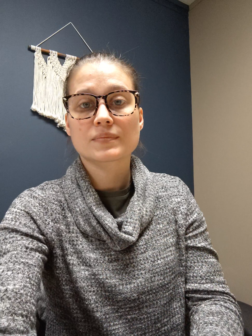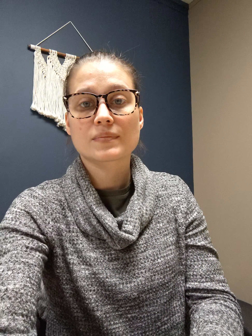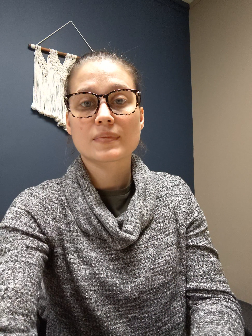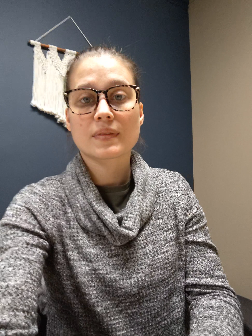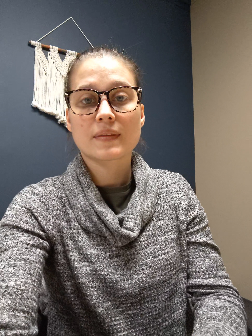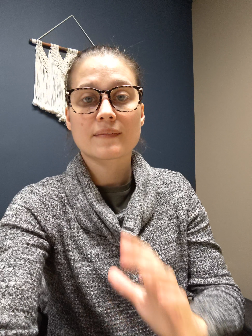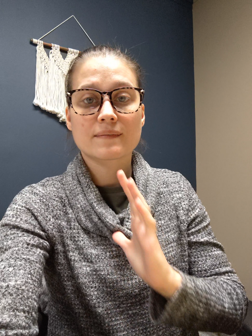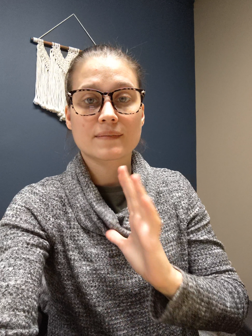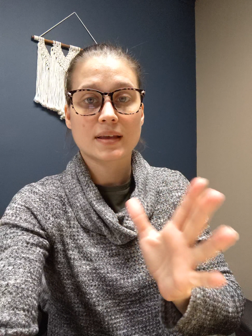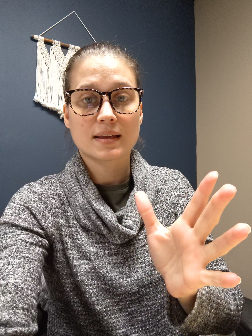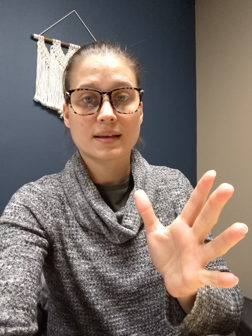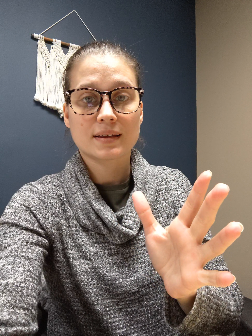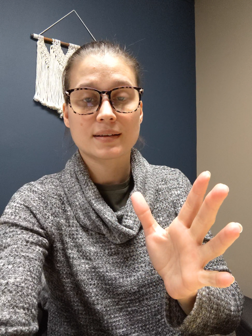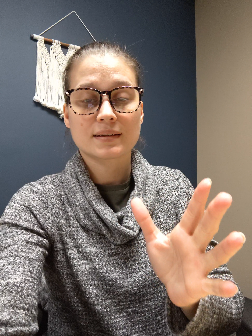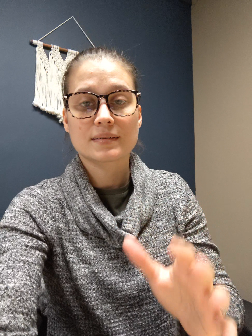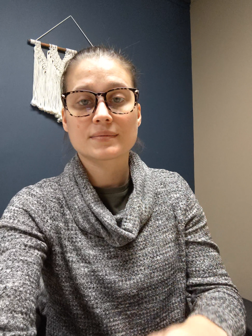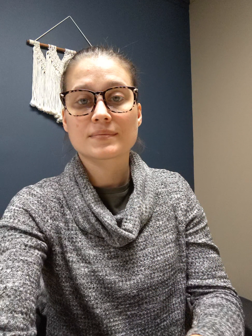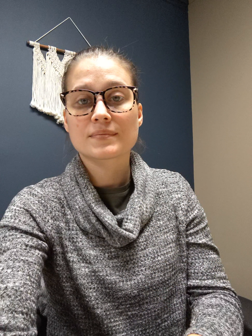fine